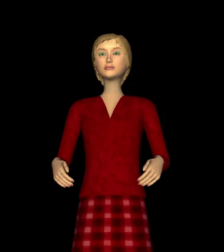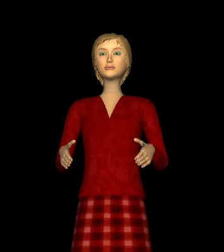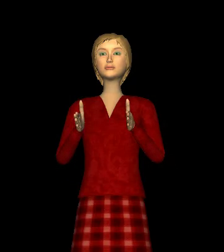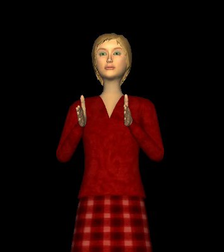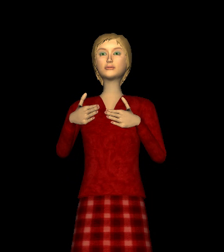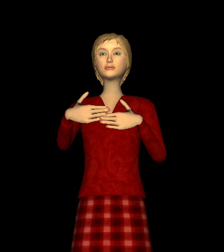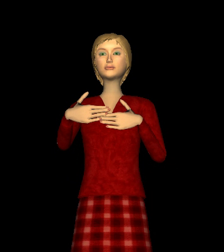حزمة